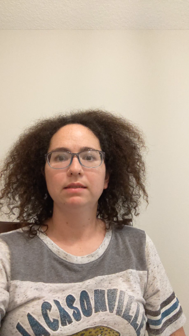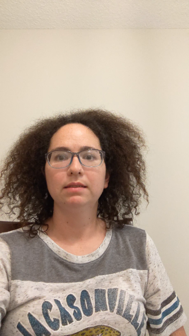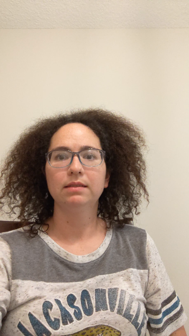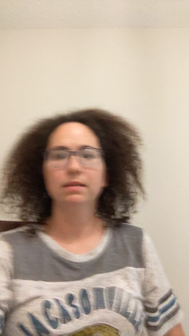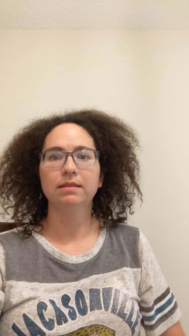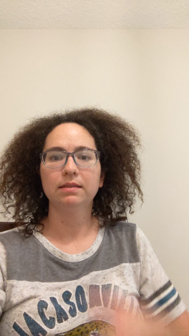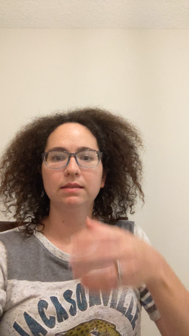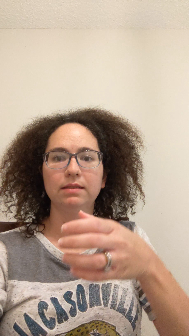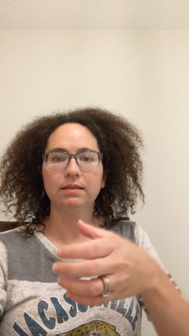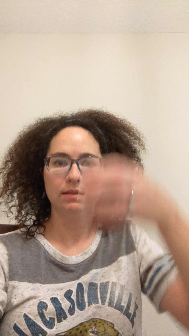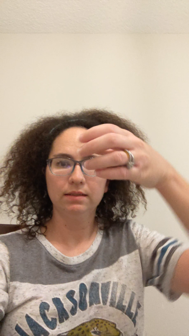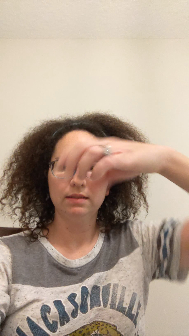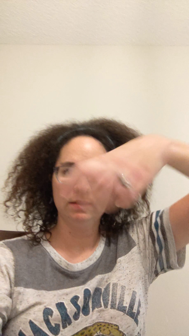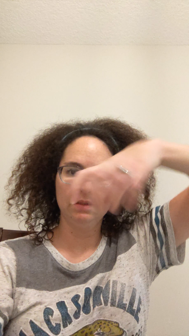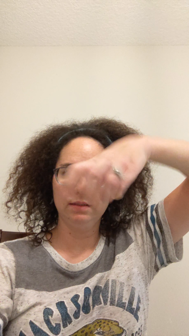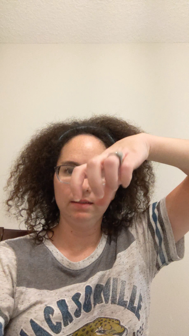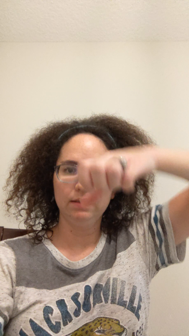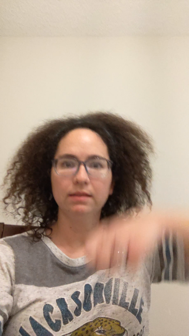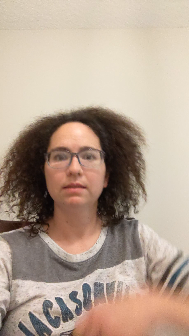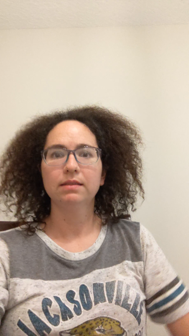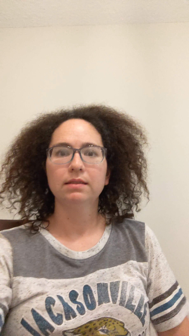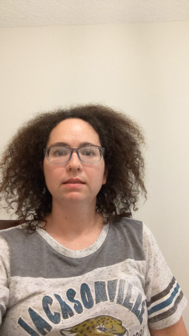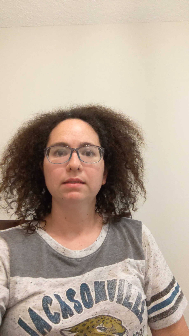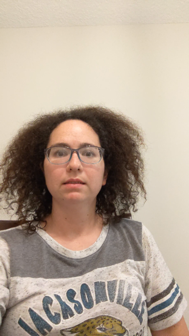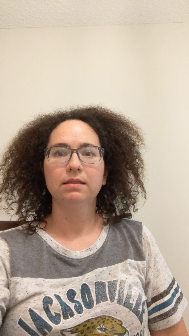jar